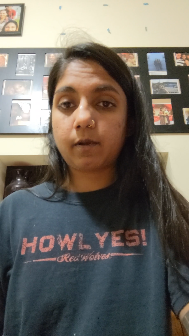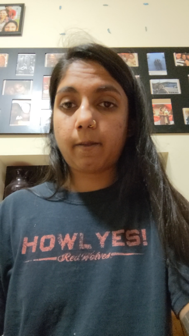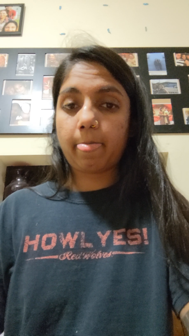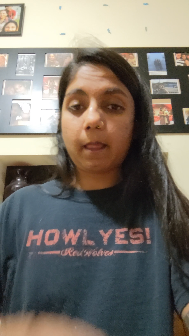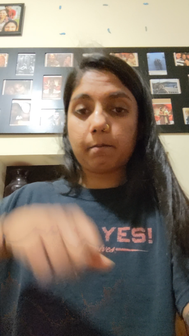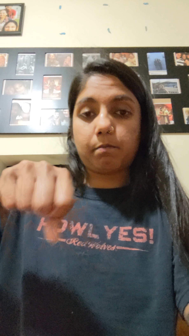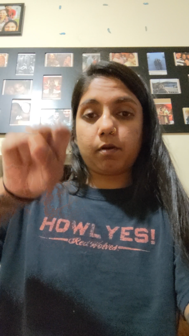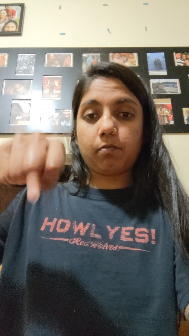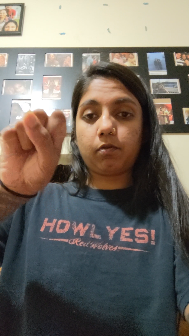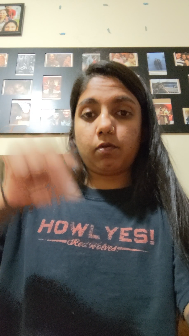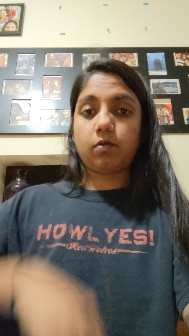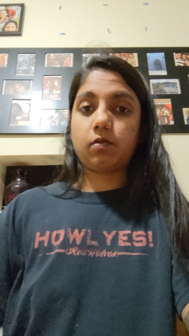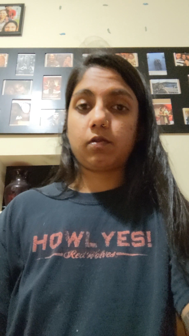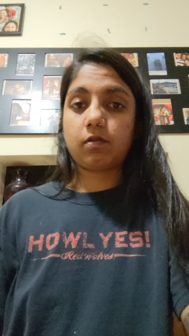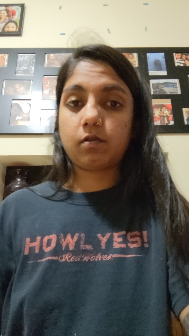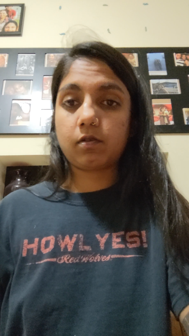motorcycle